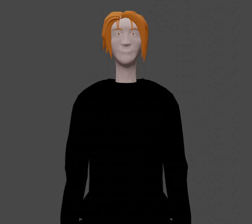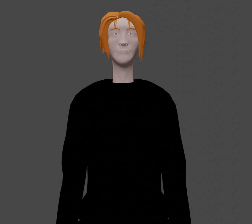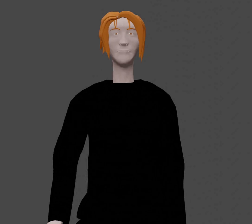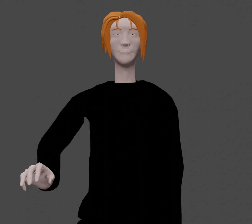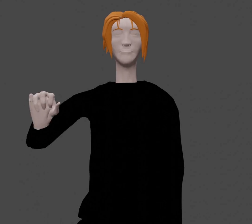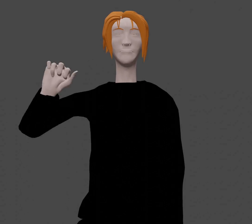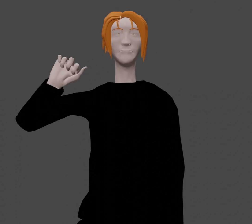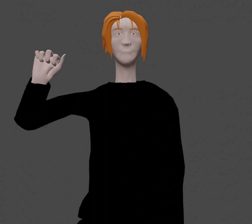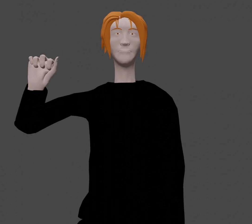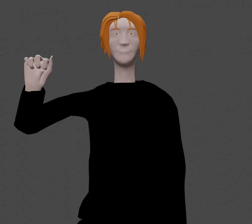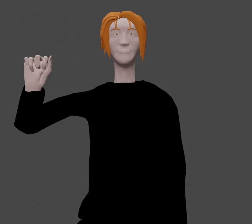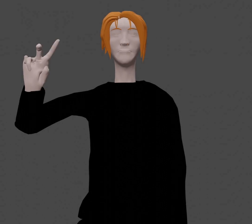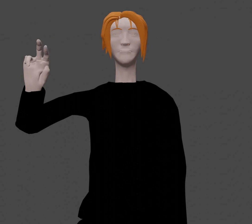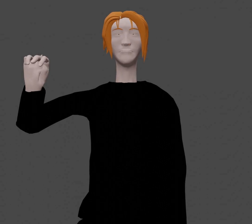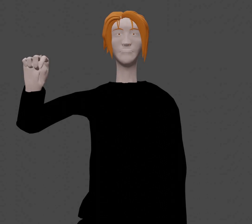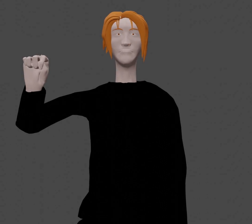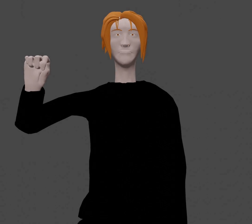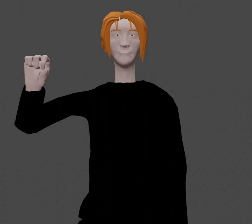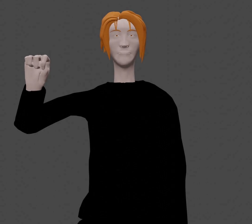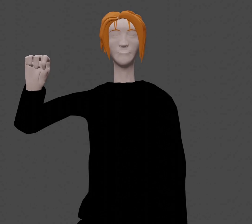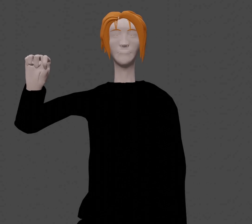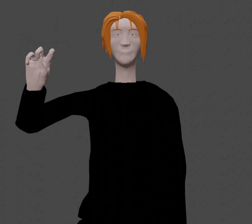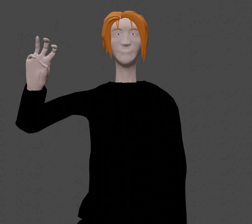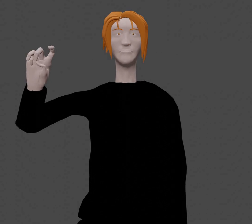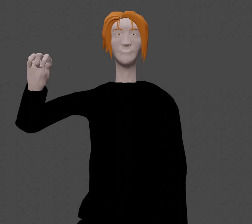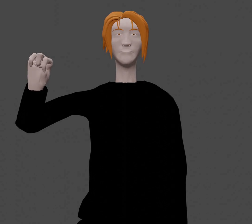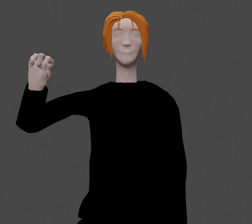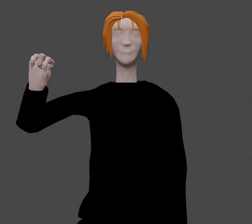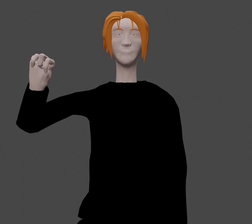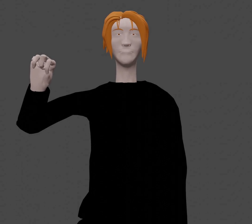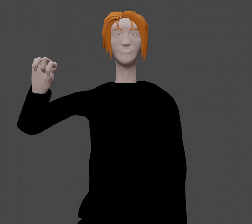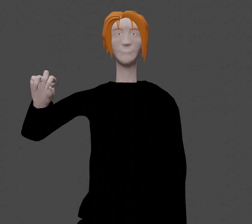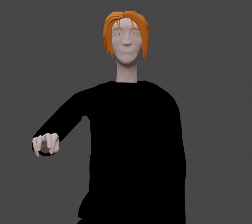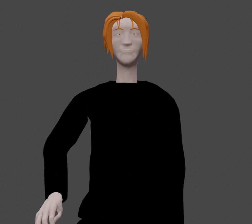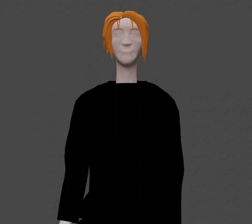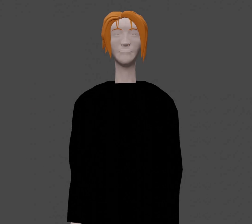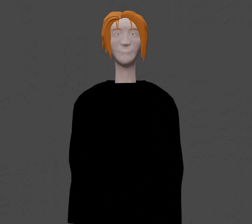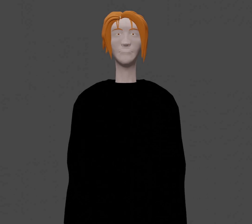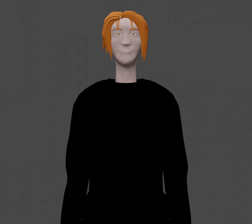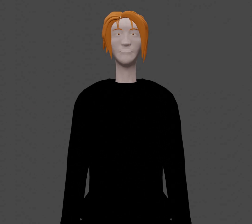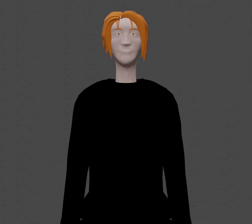ATM